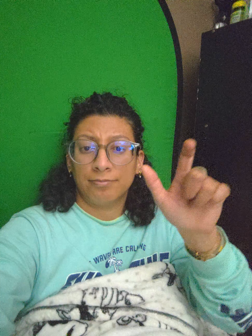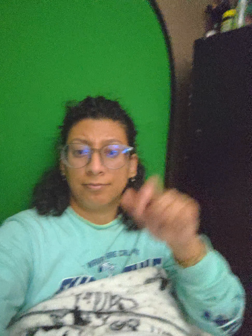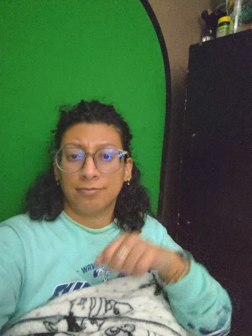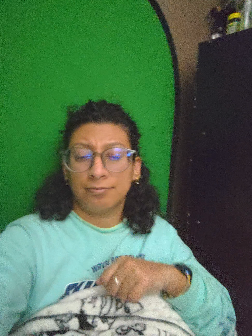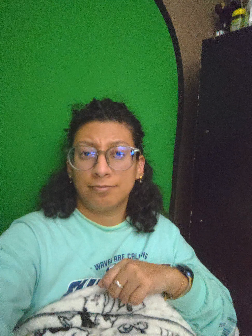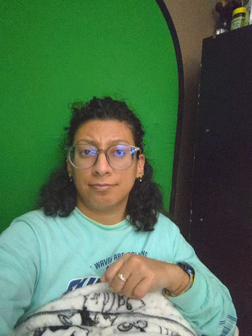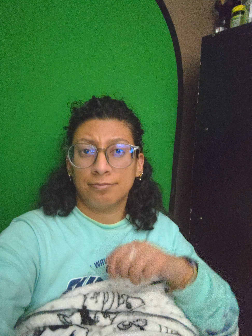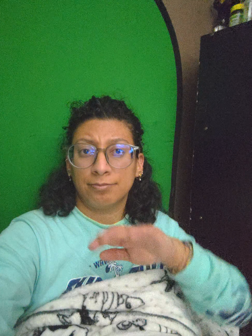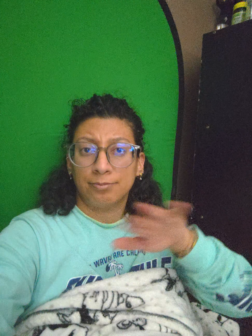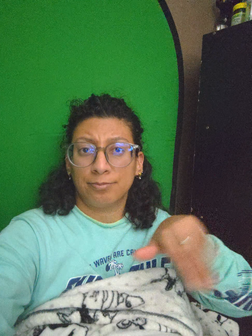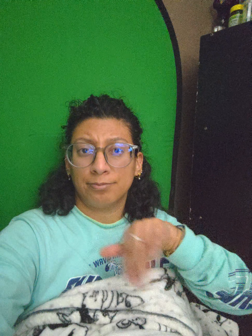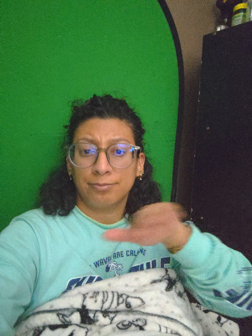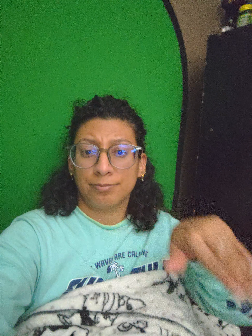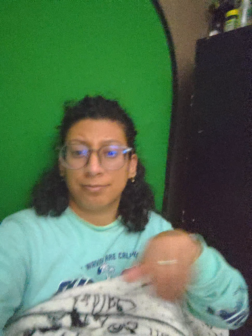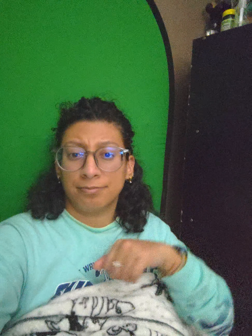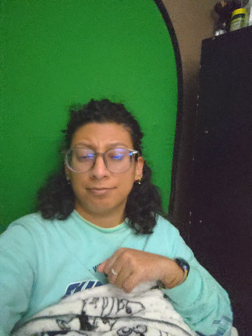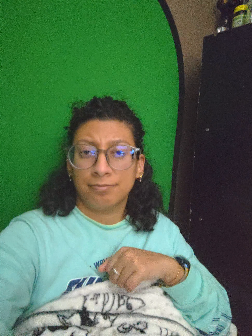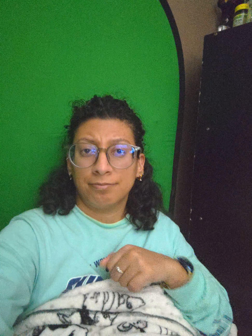pool